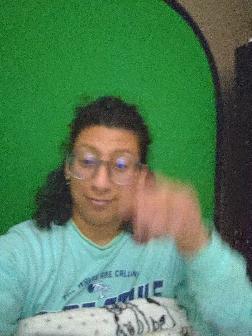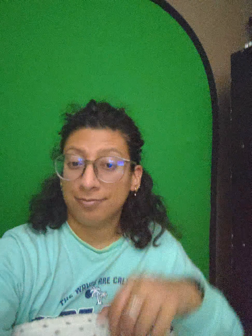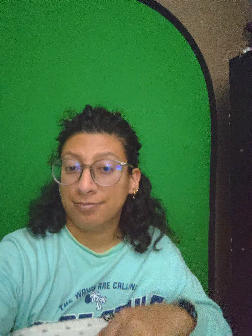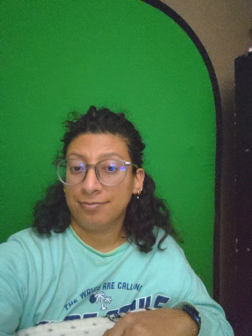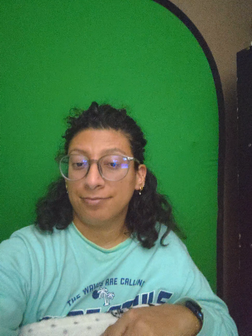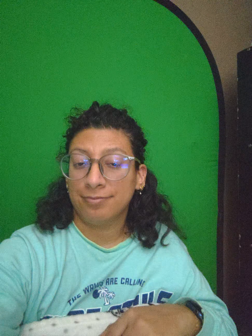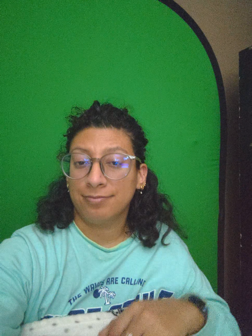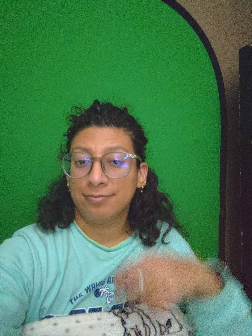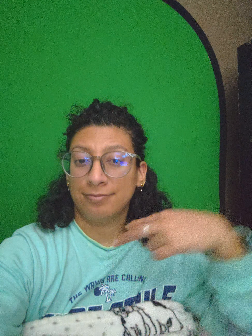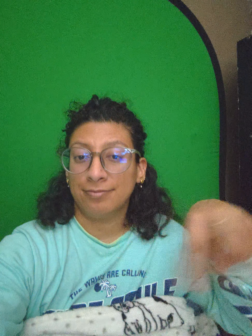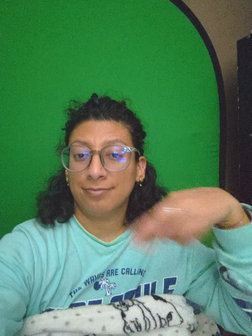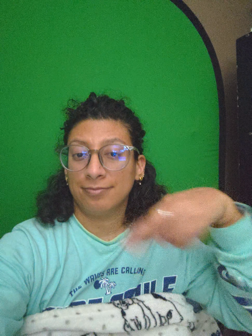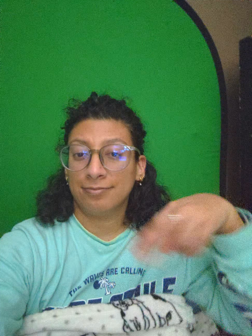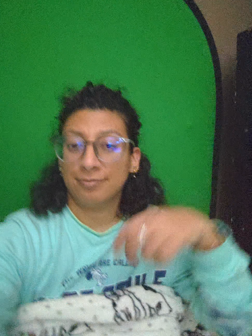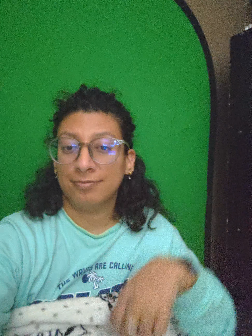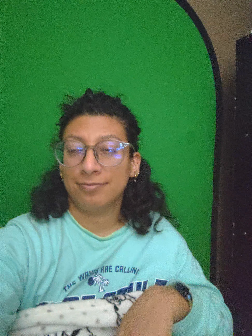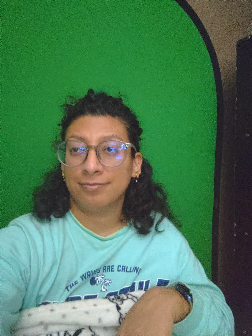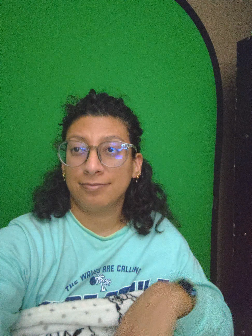dance